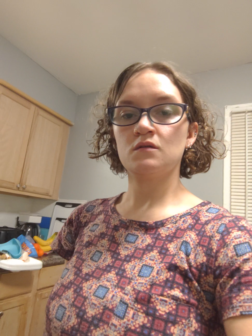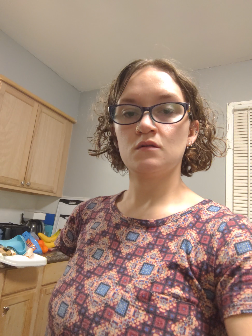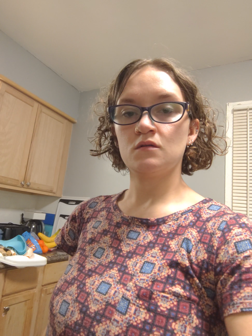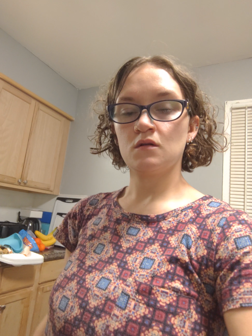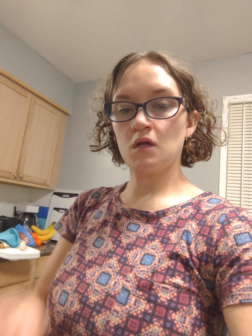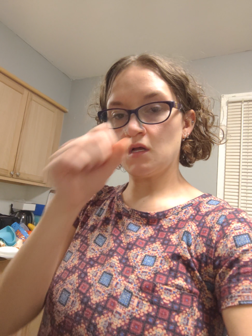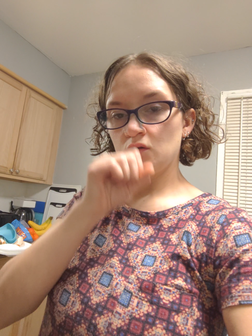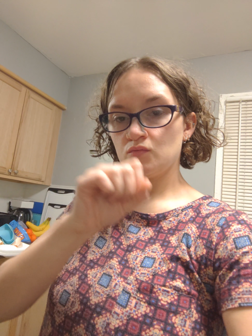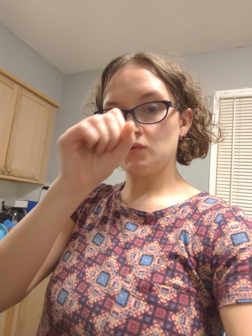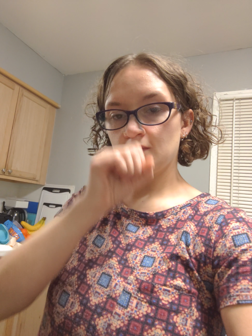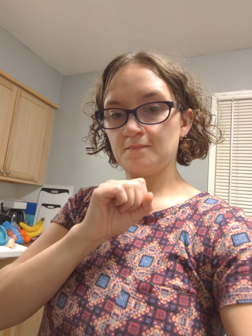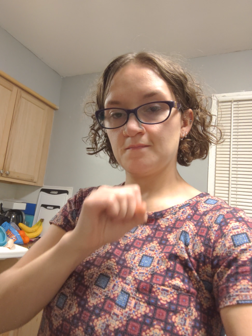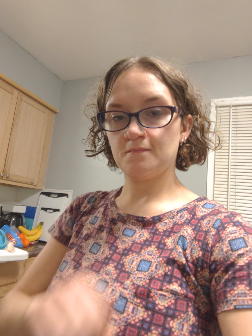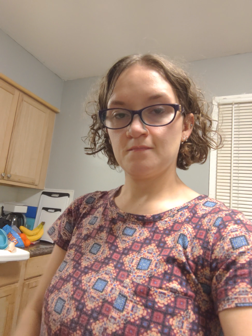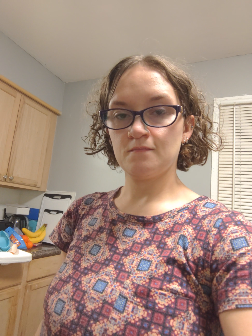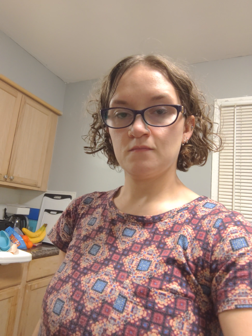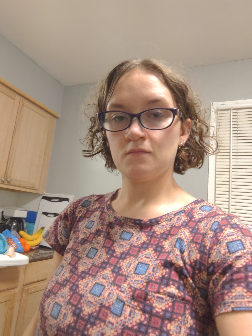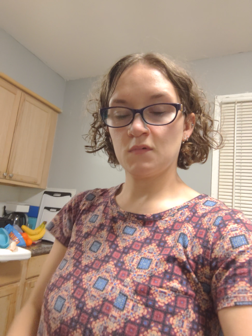ice cream